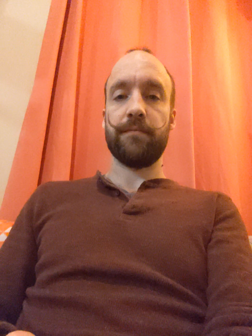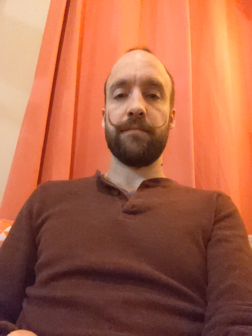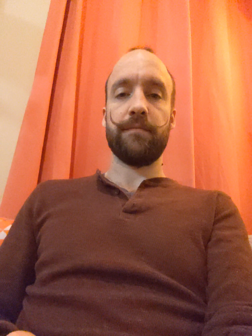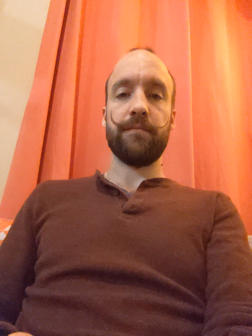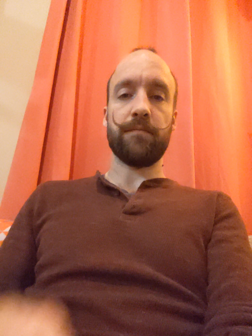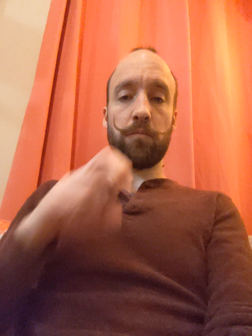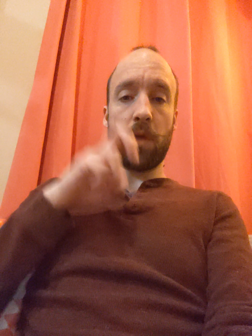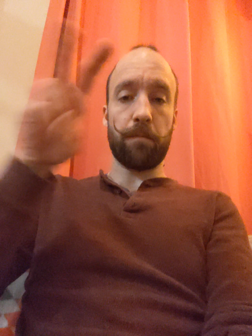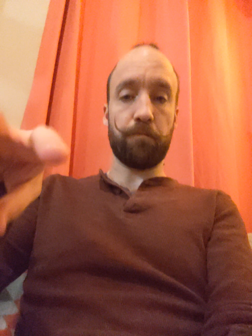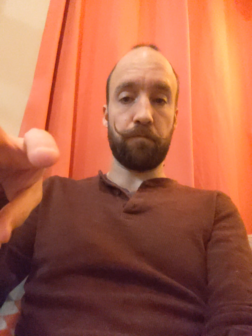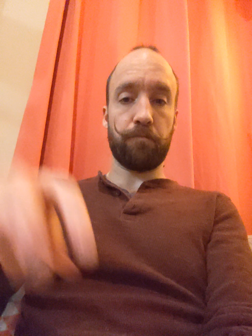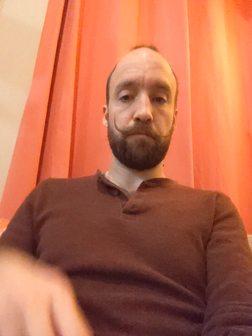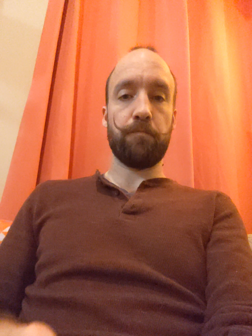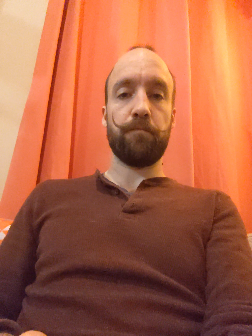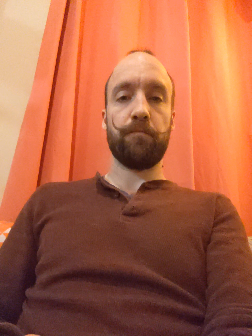jump